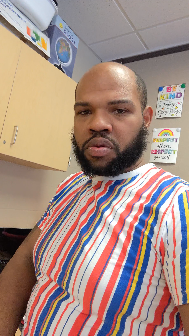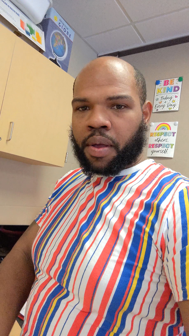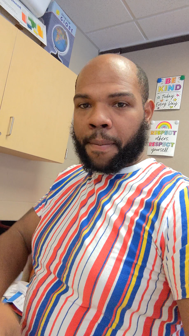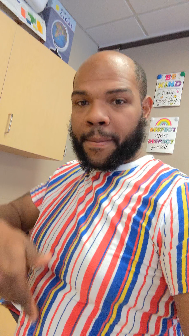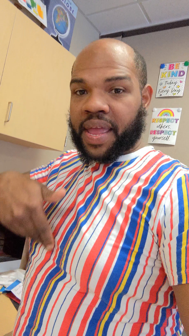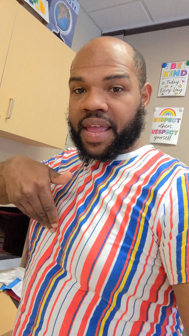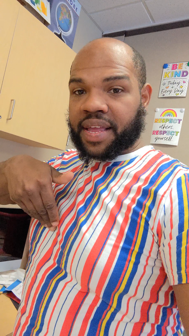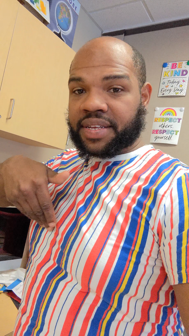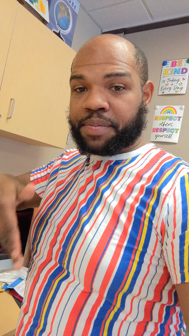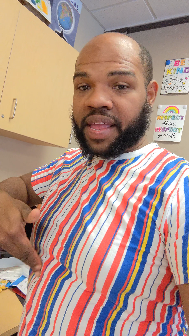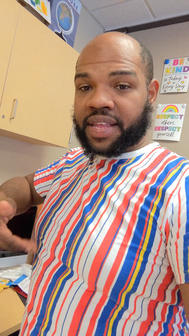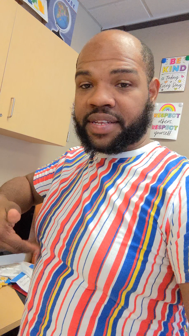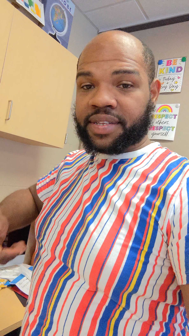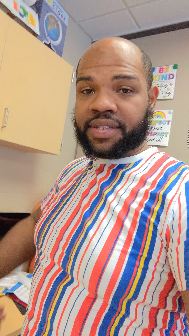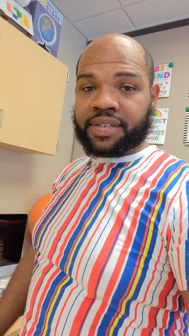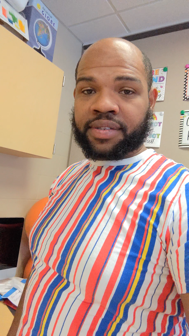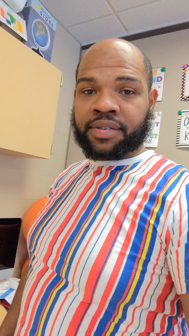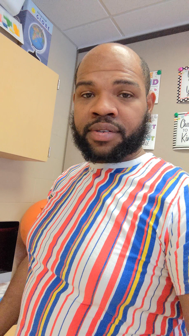pants